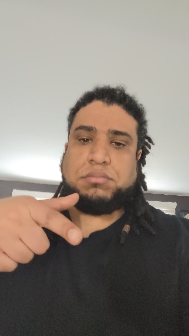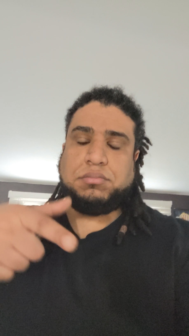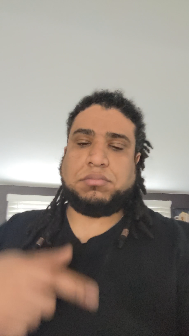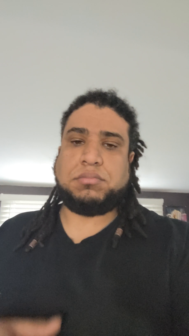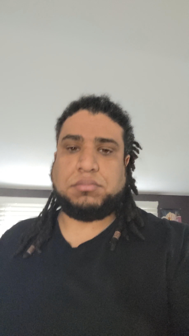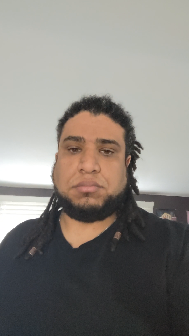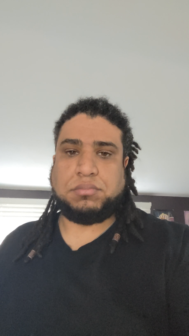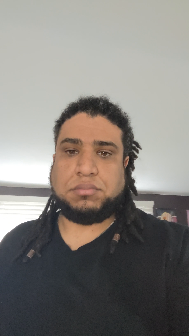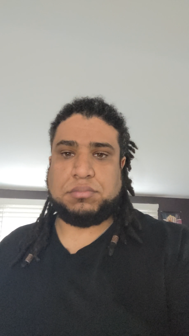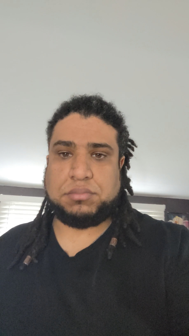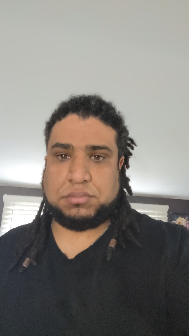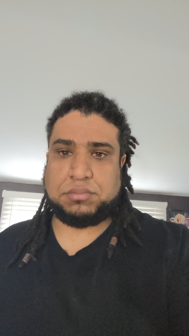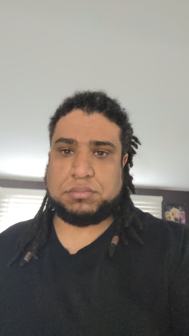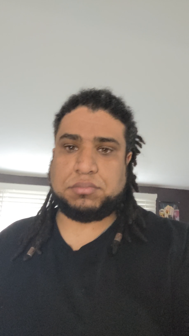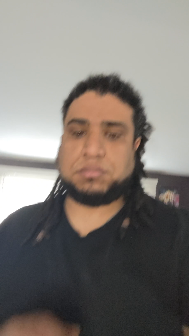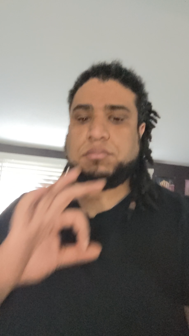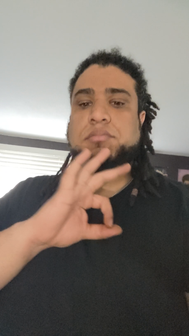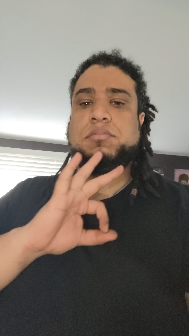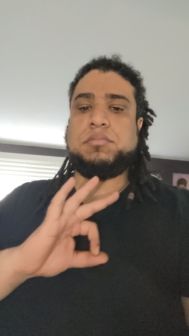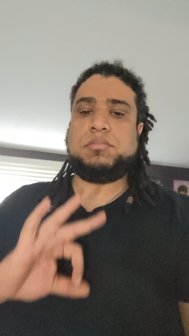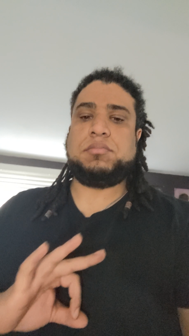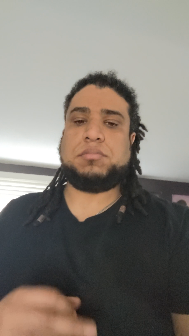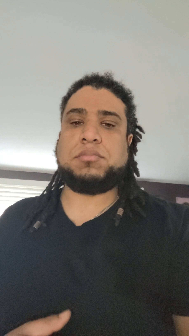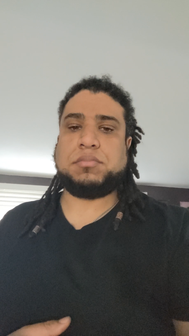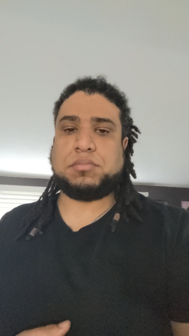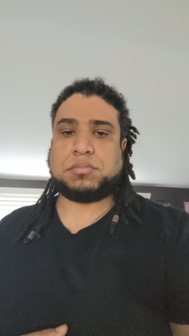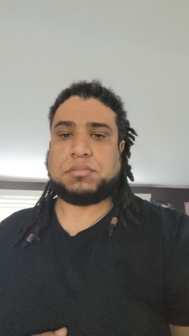button